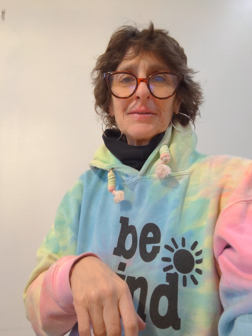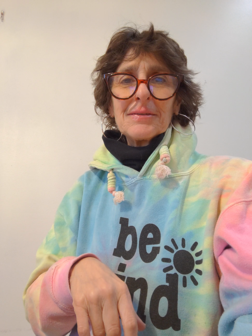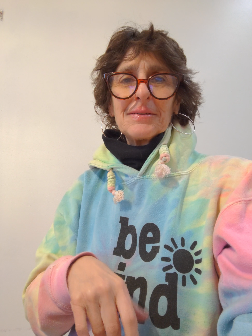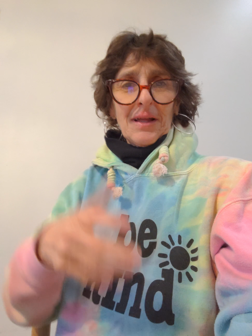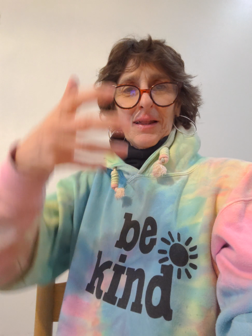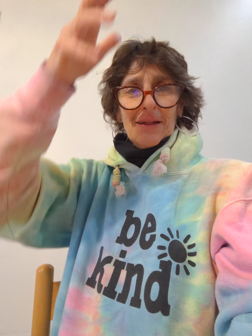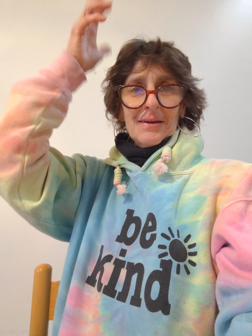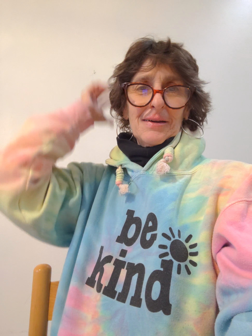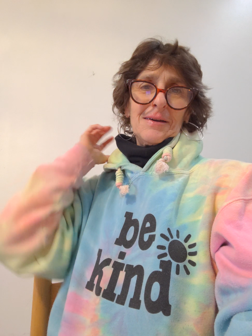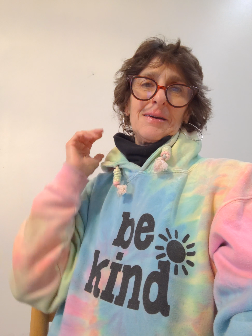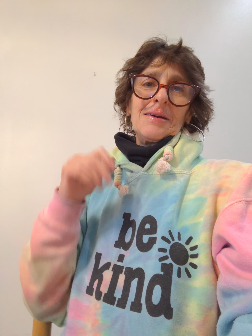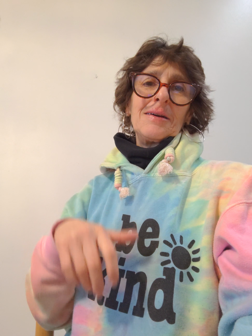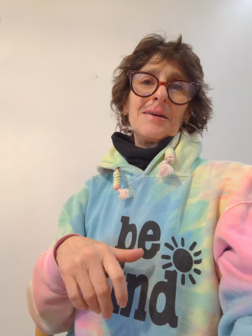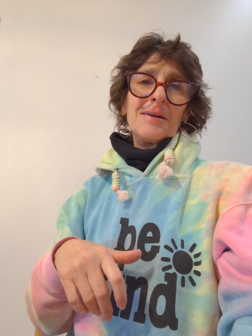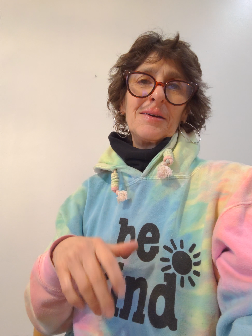lion